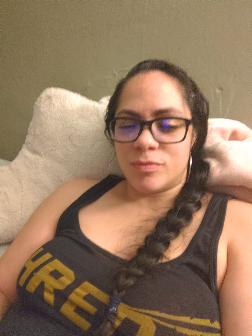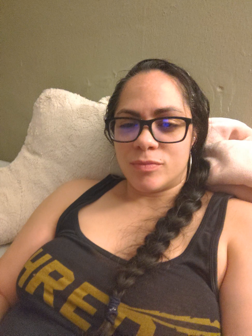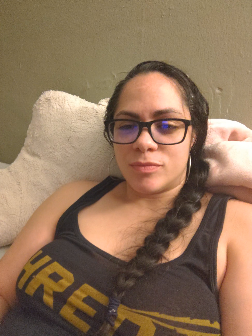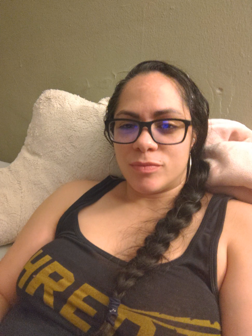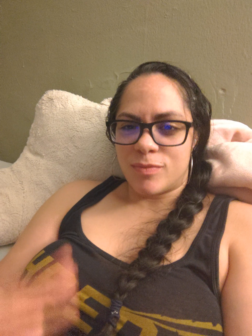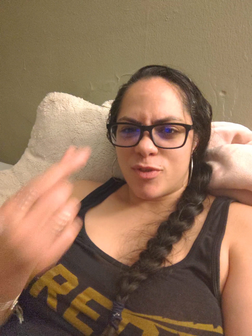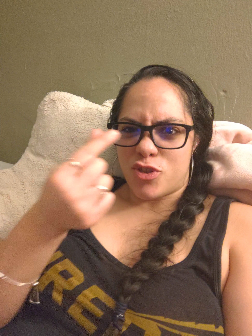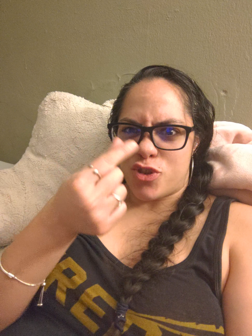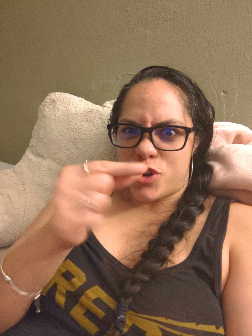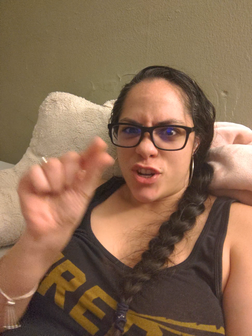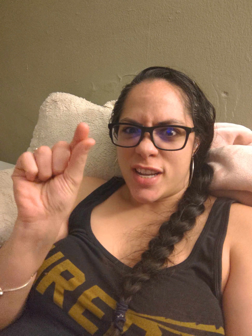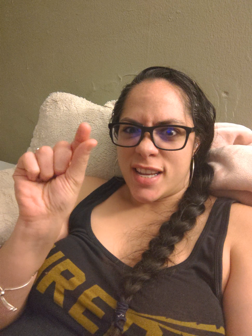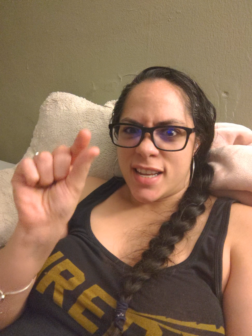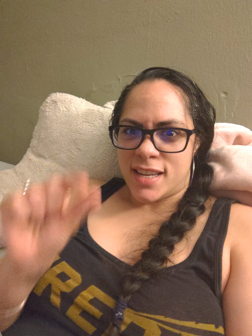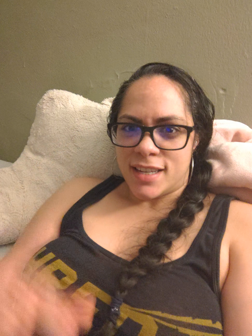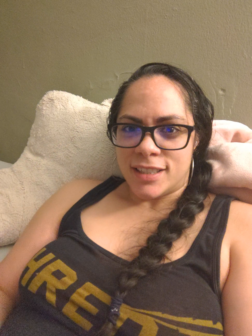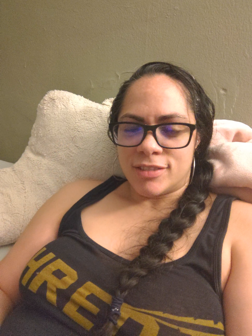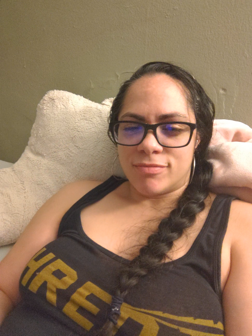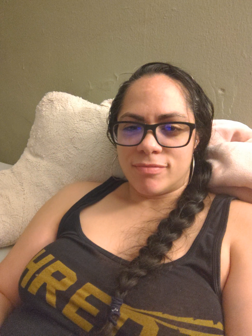green